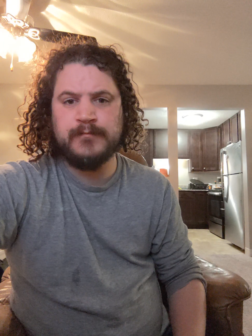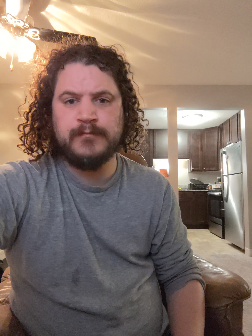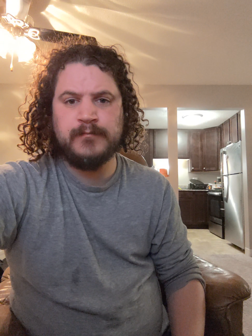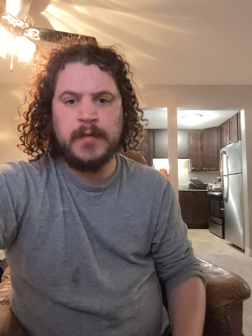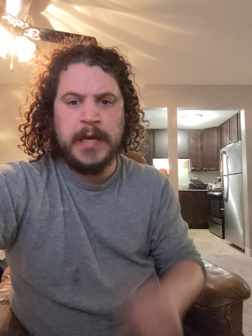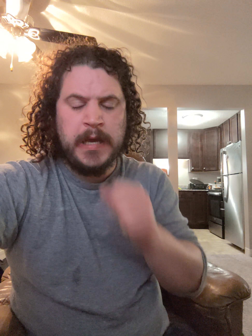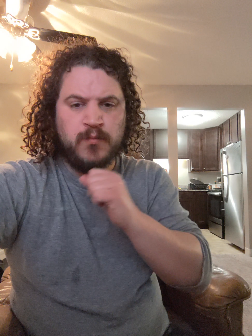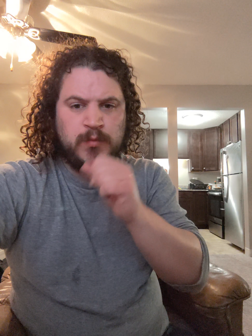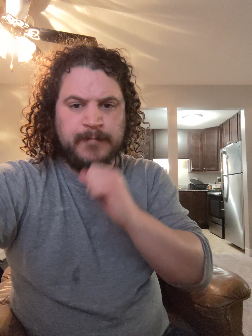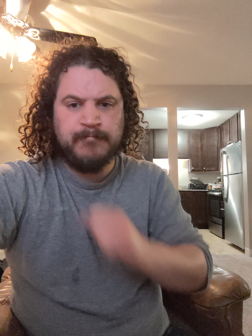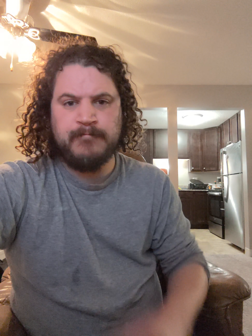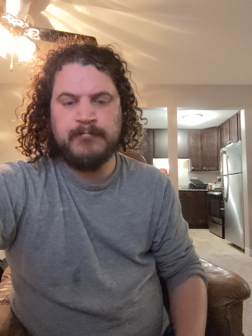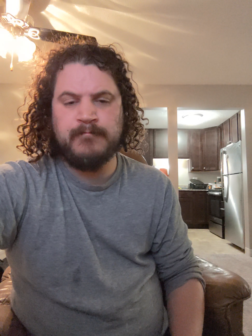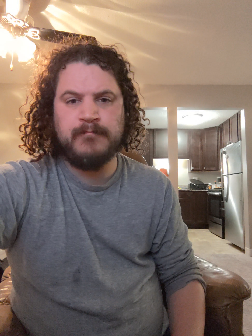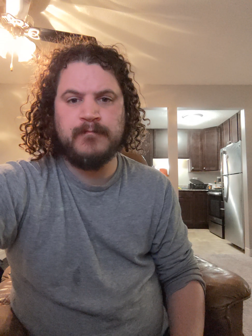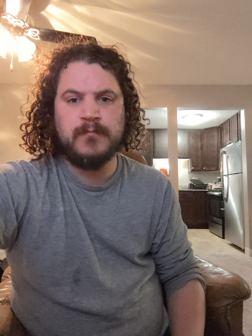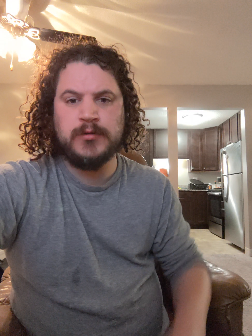ice cream